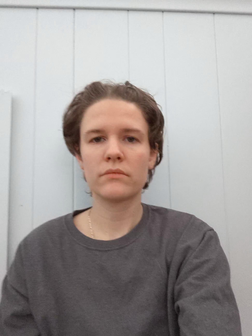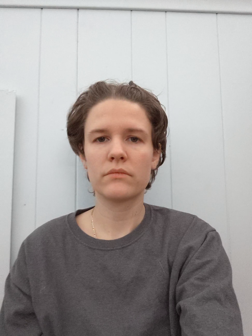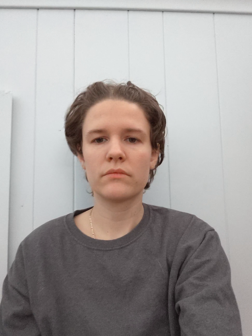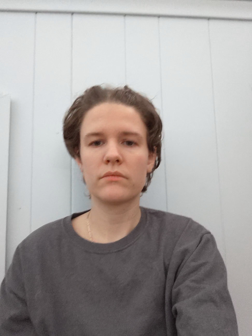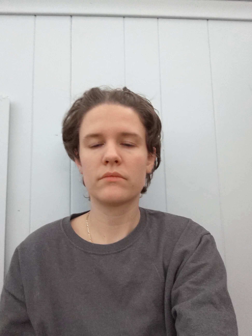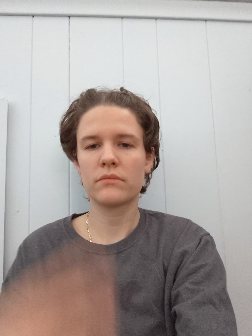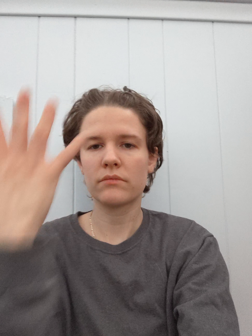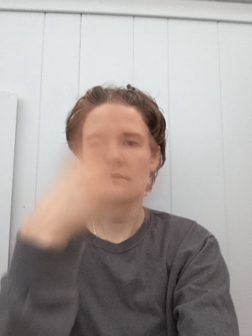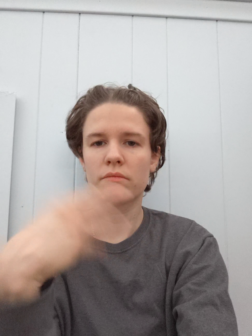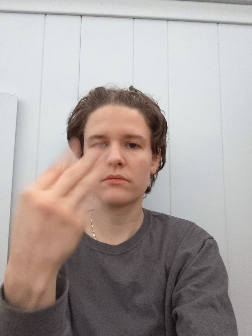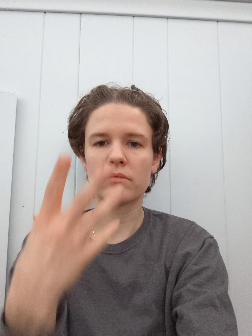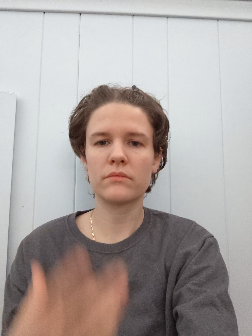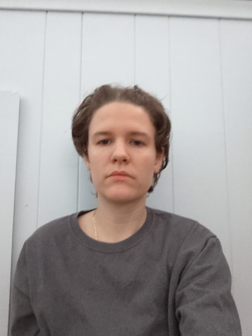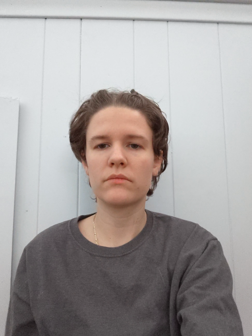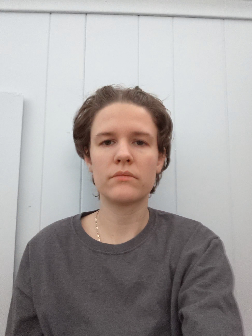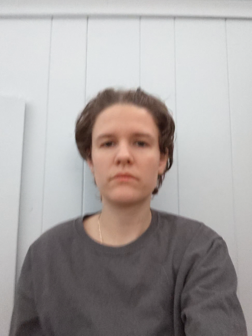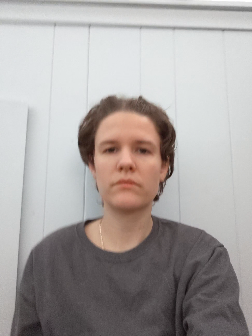pretty